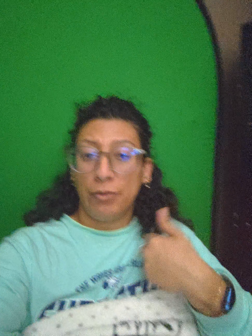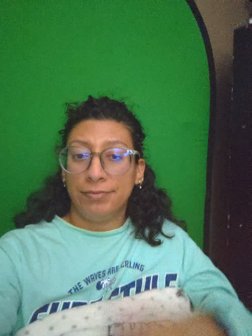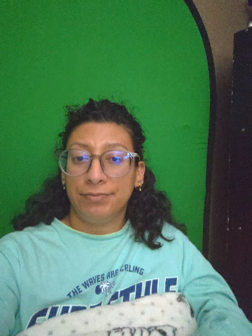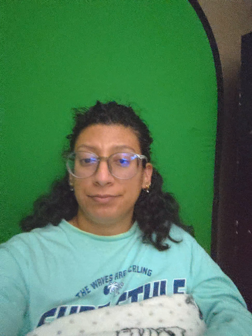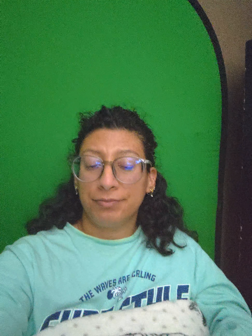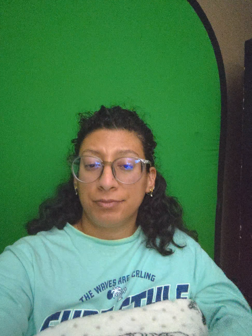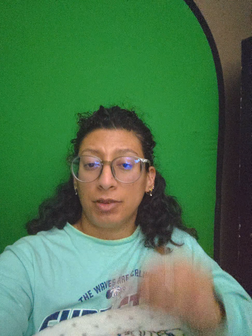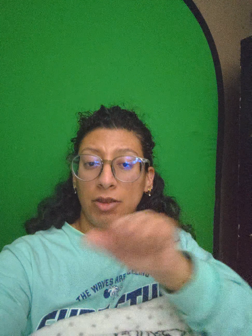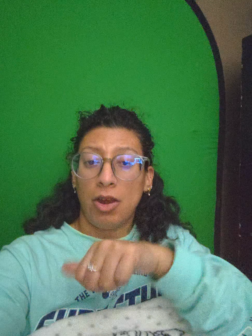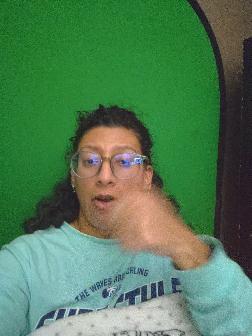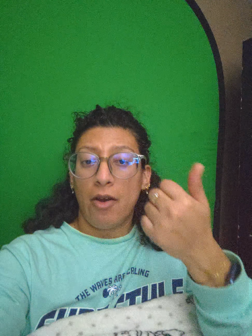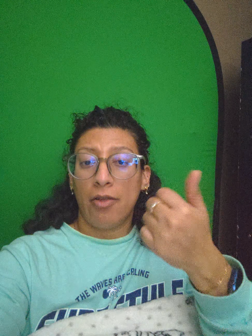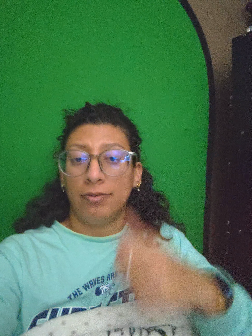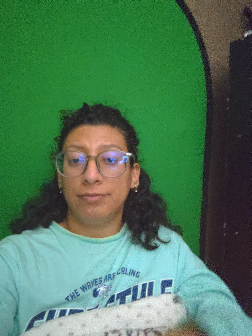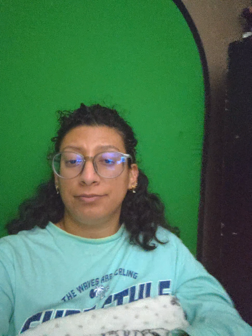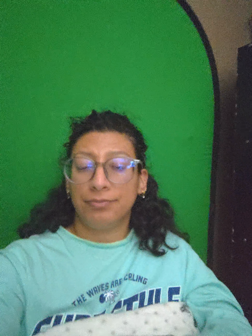another